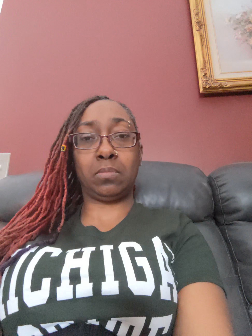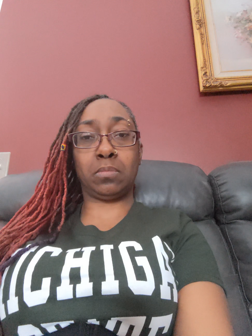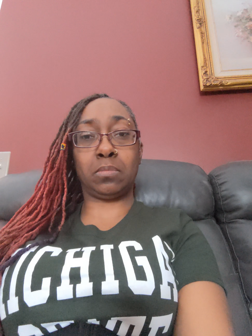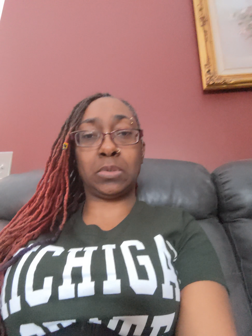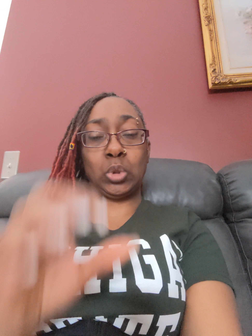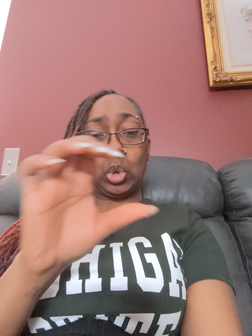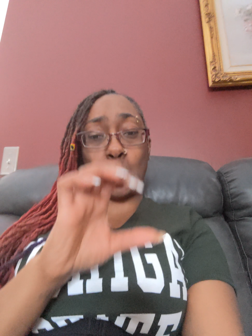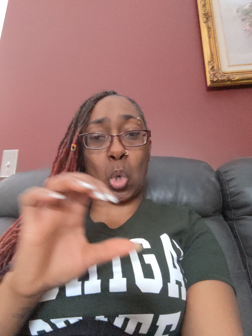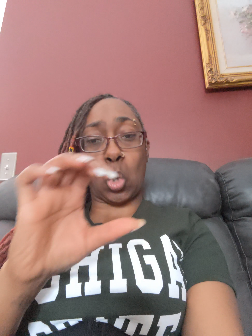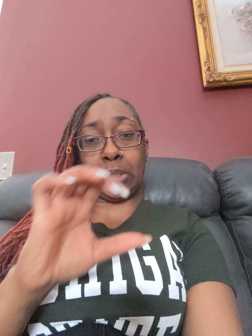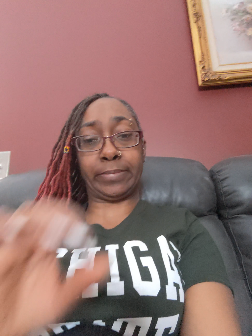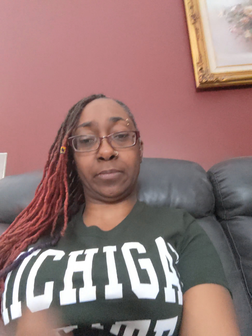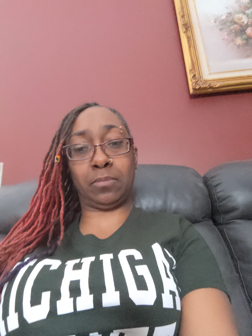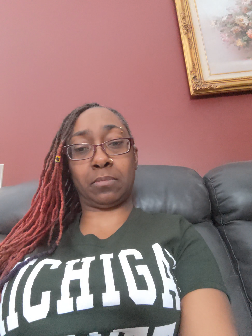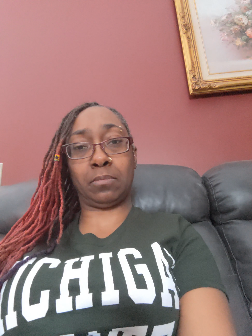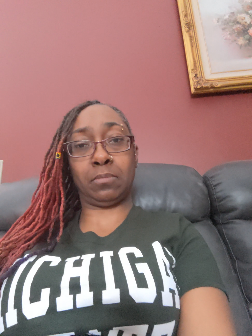chocolate